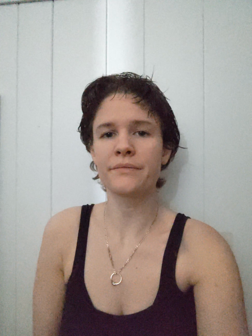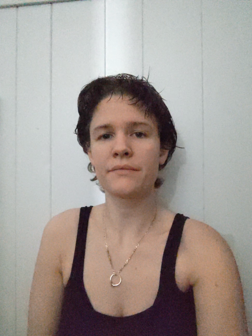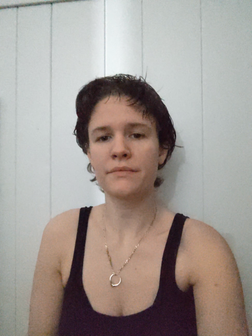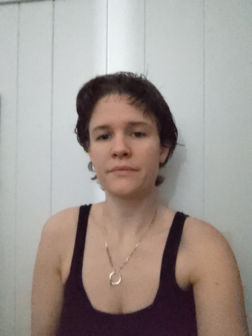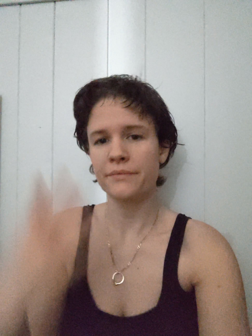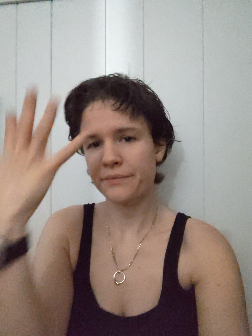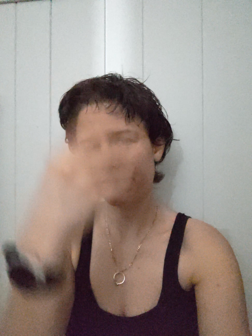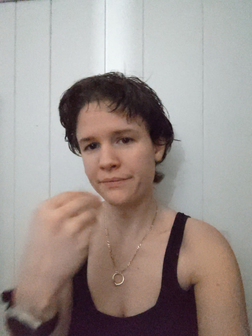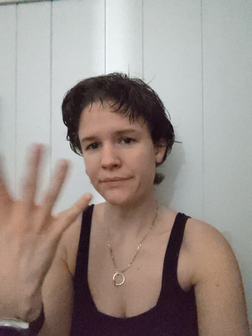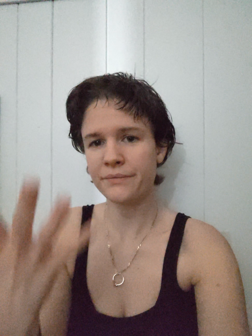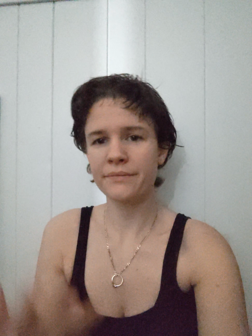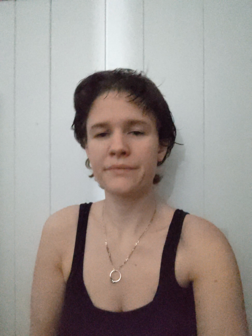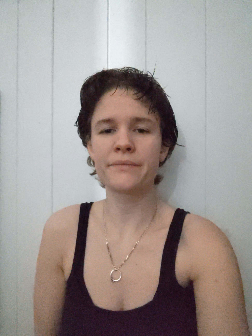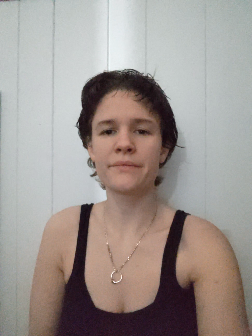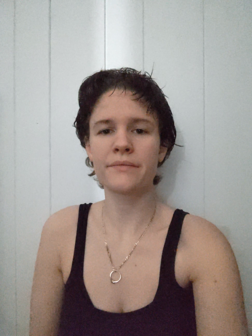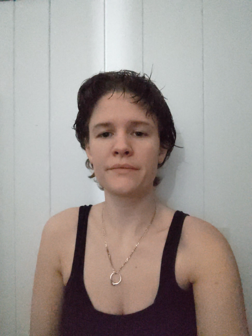pretty